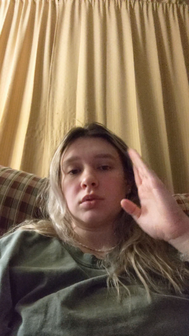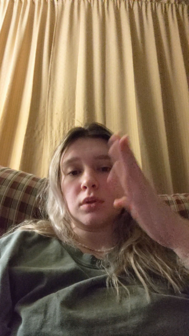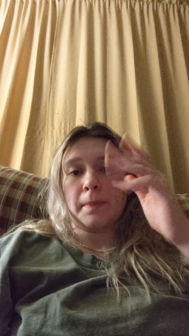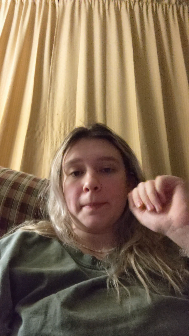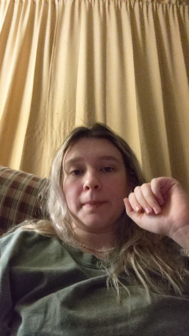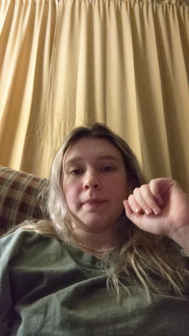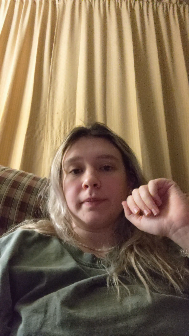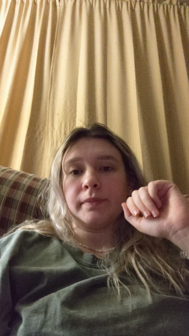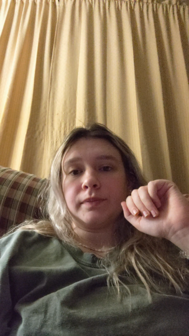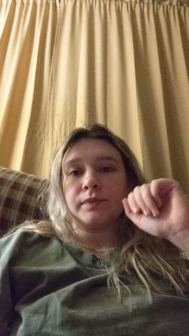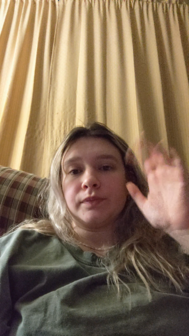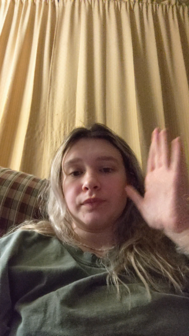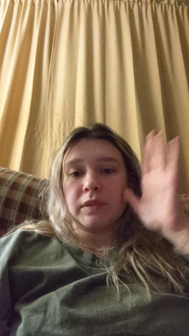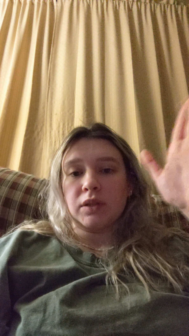deer